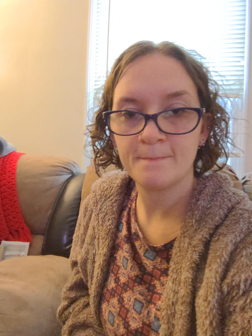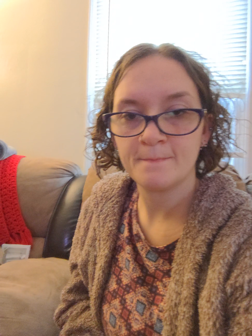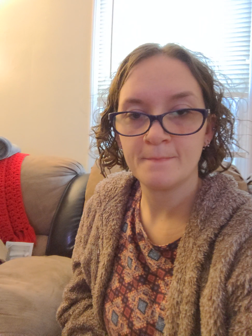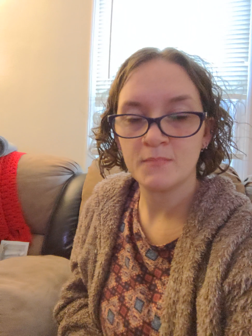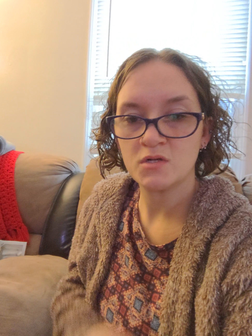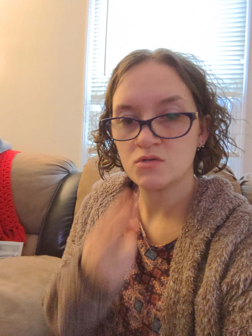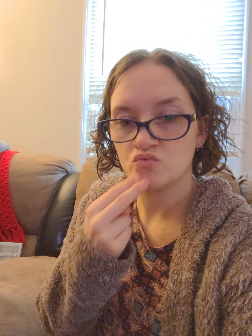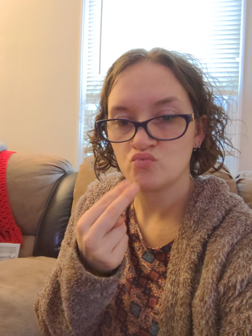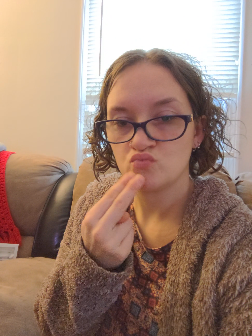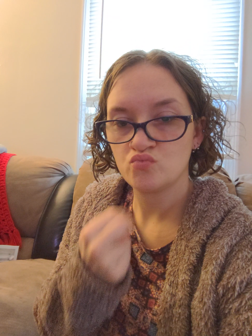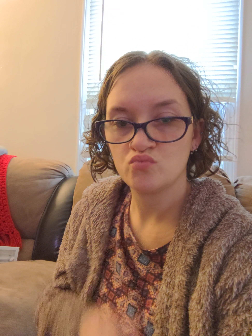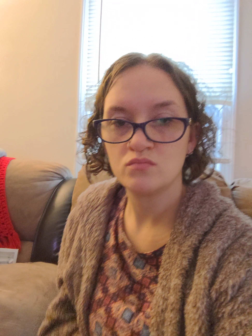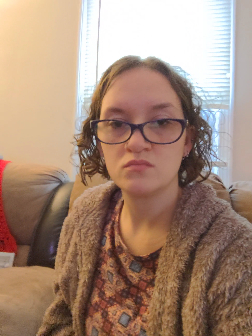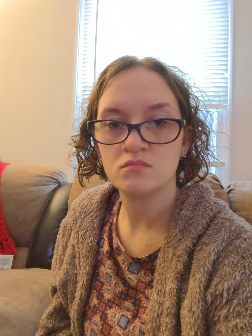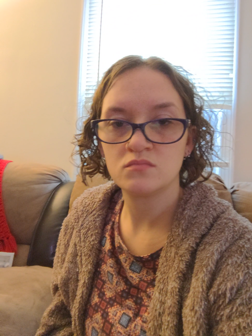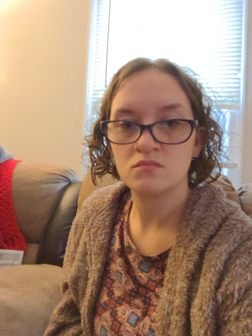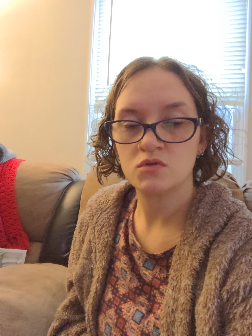cute